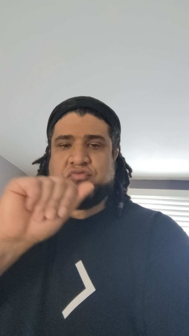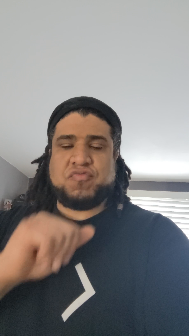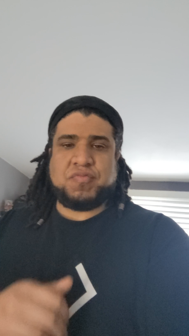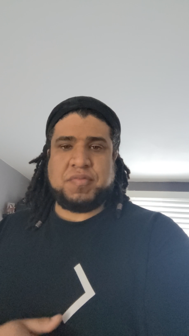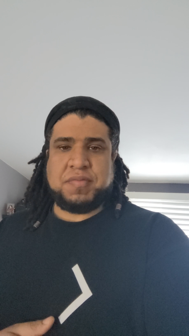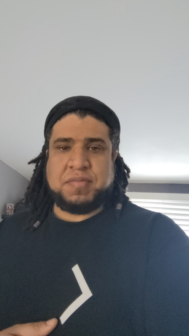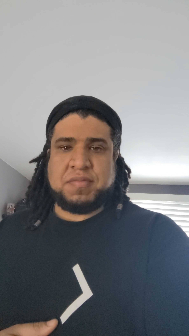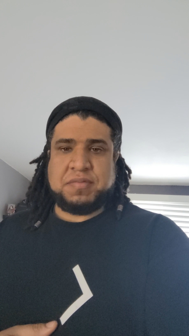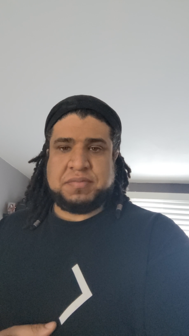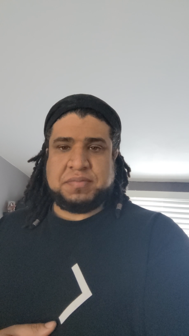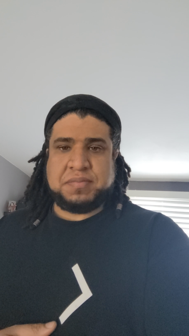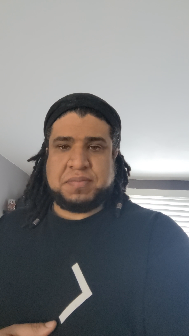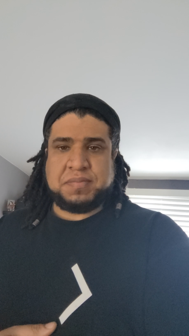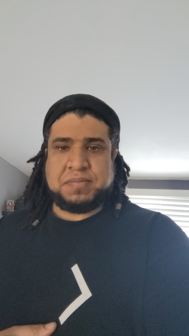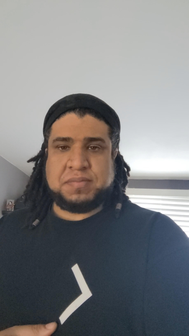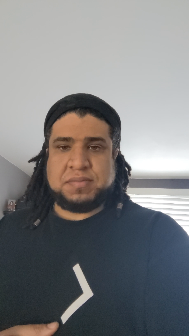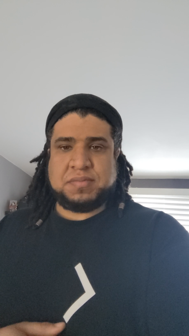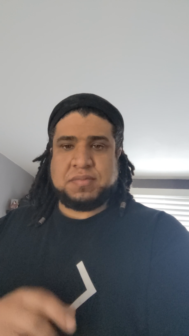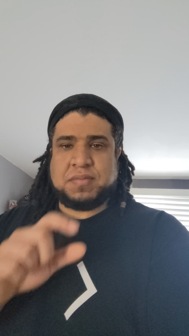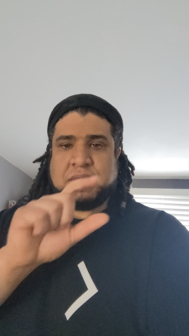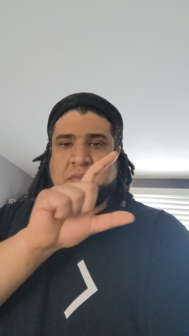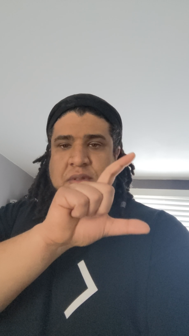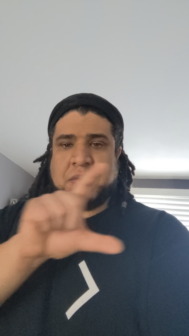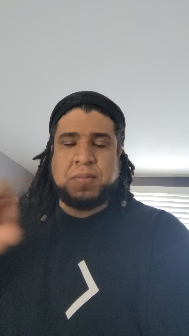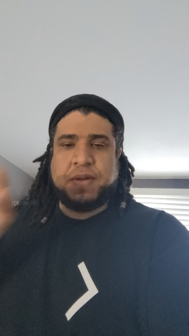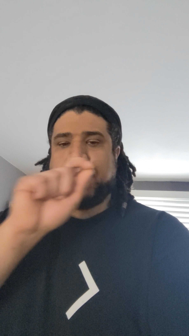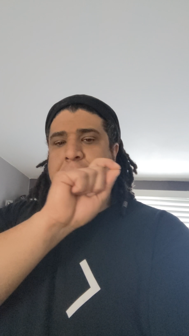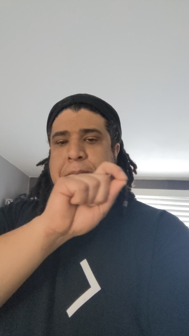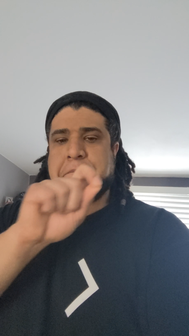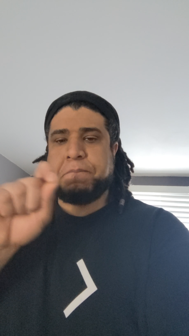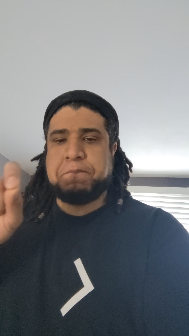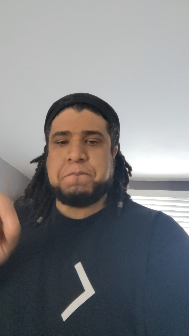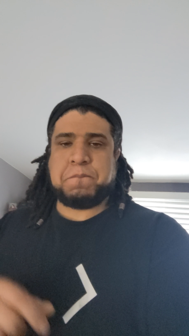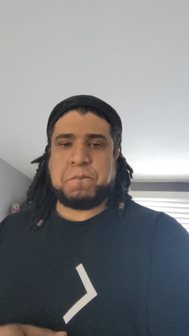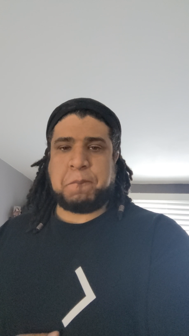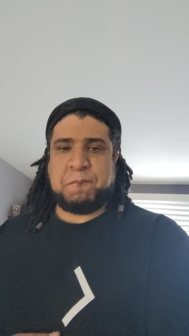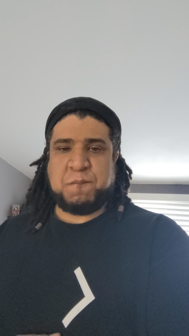peas